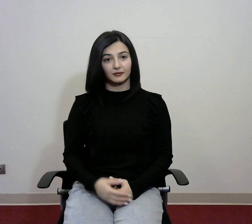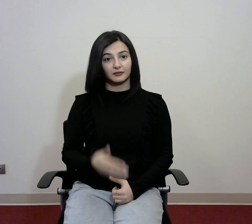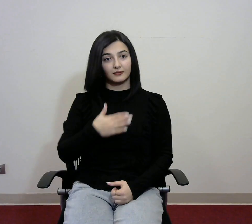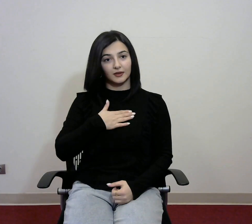mənim